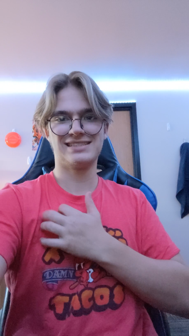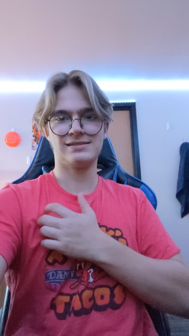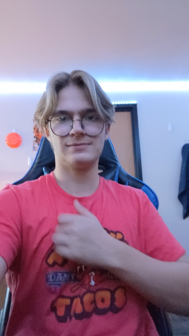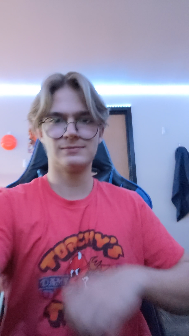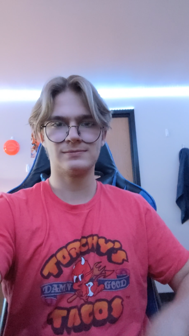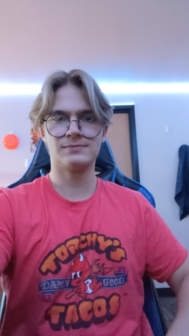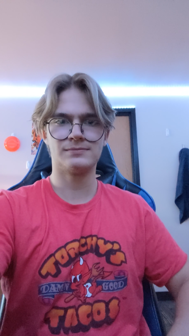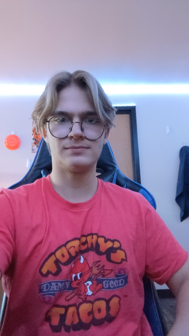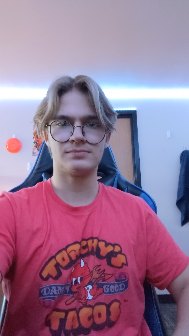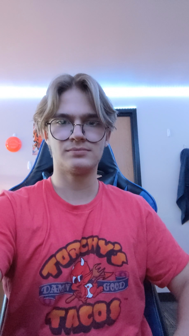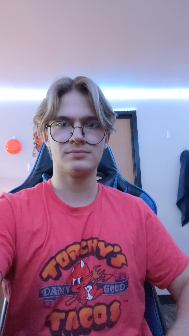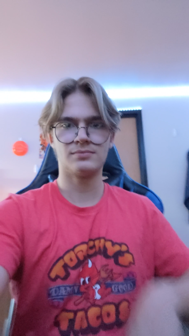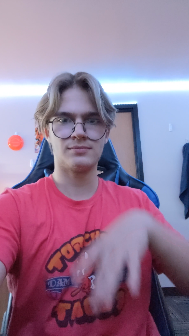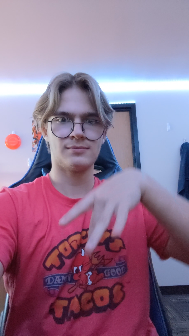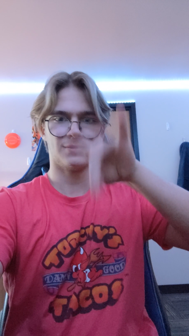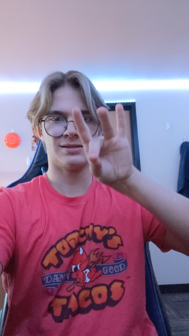pick